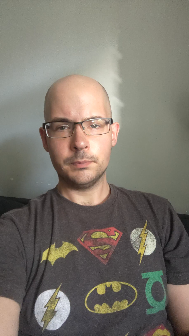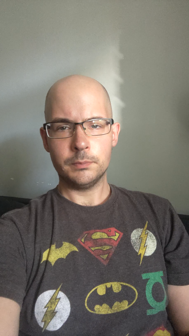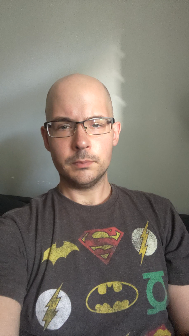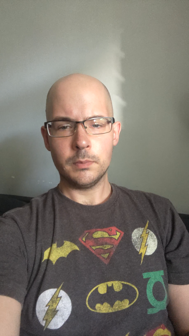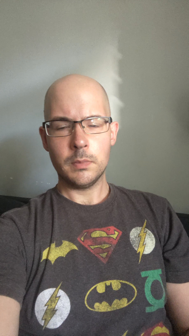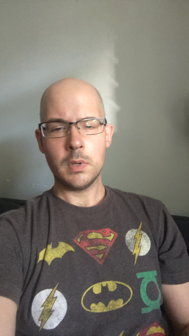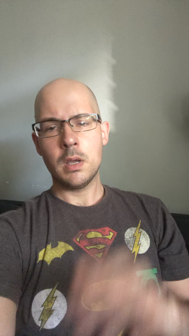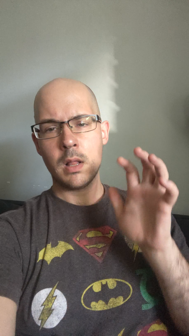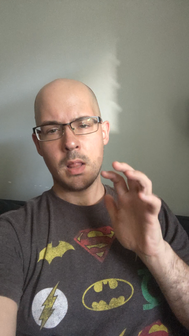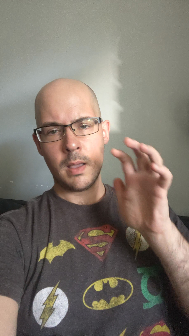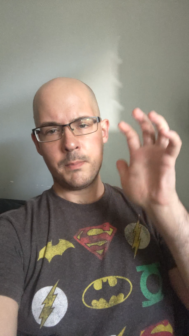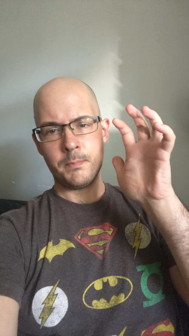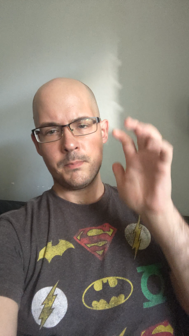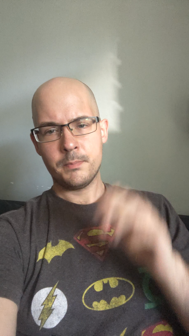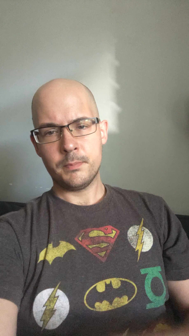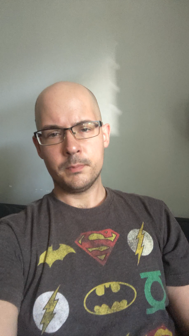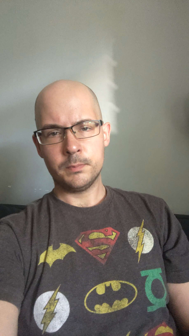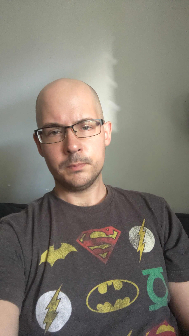climb